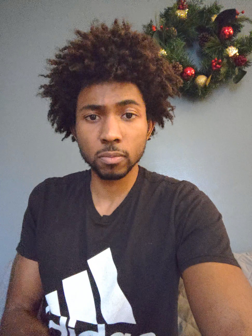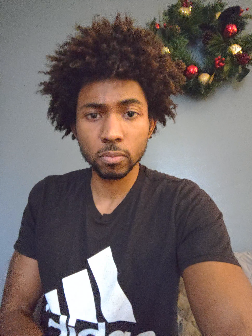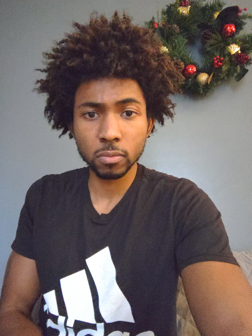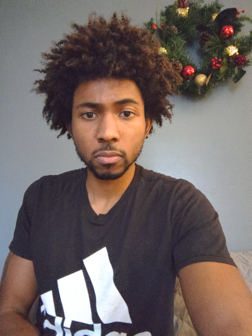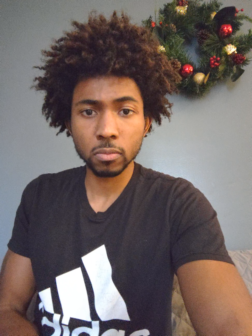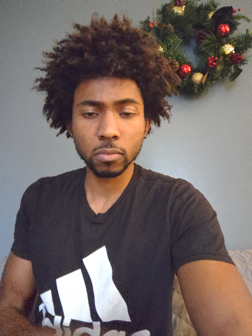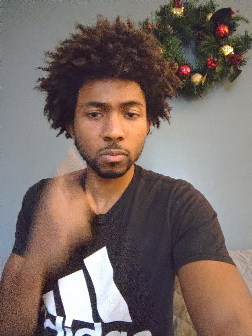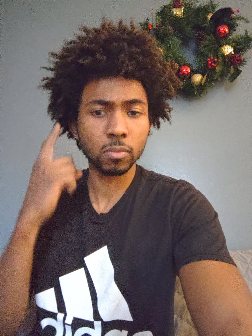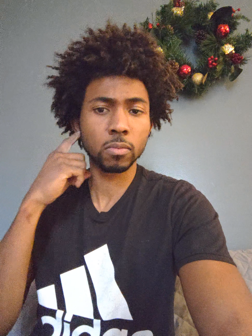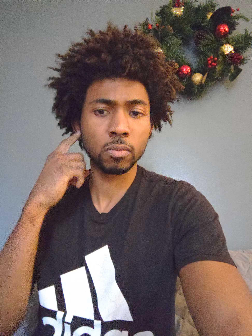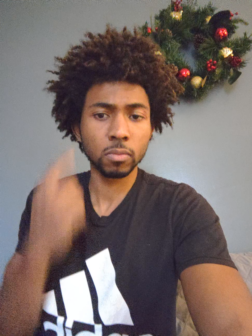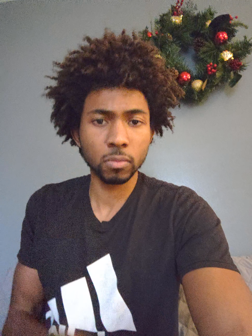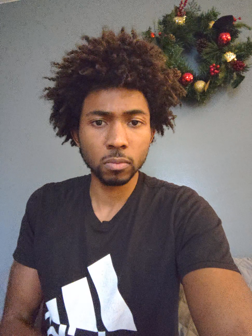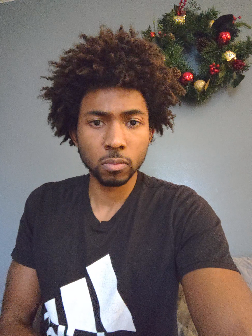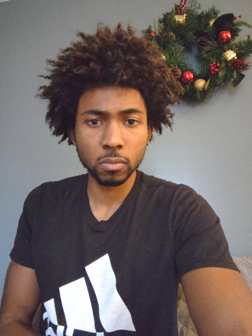hear